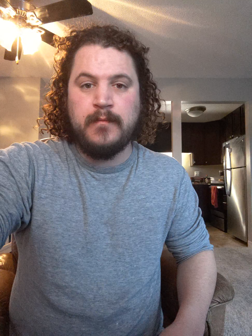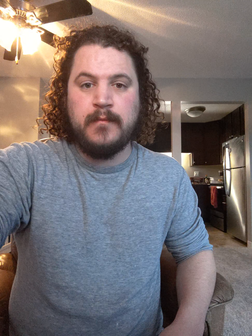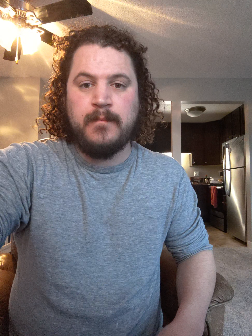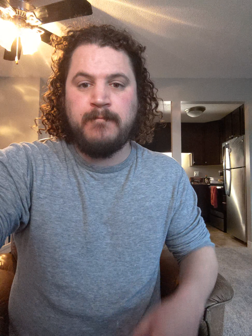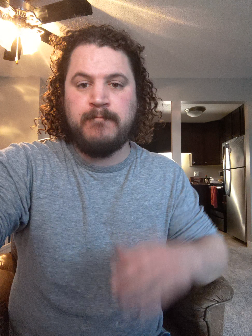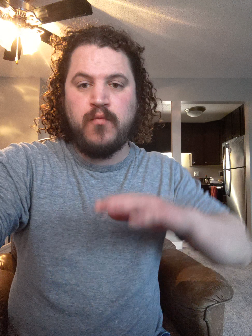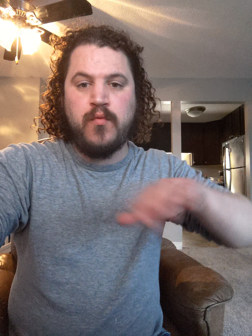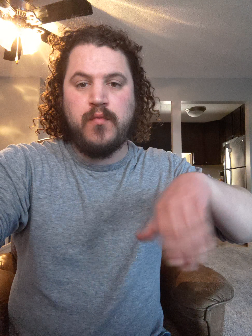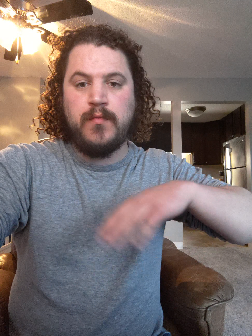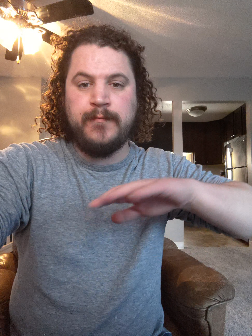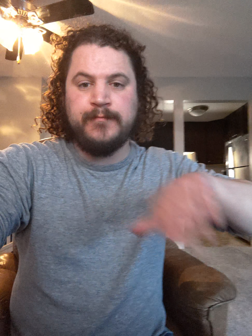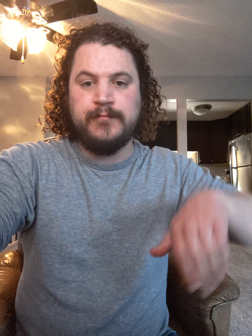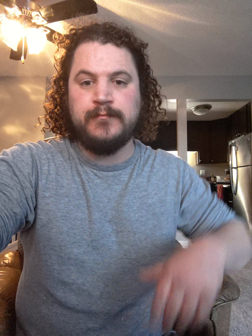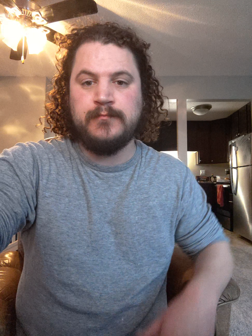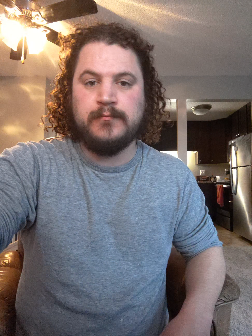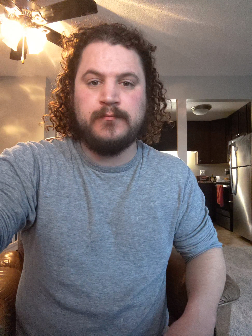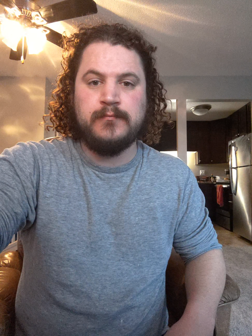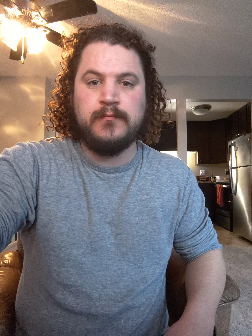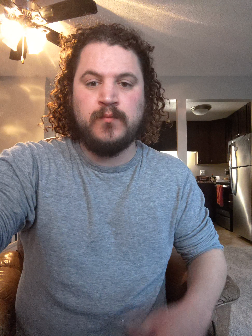pool